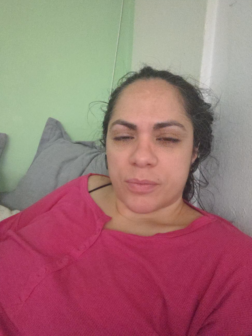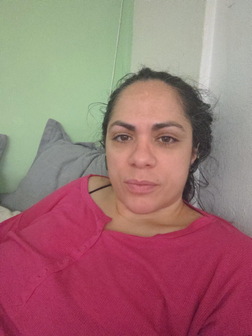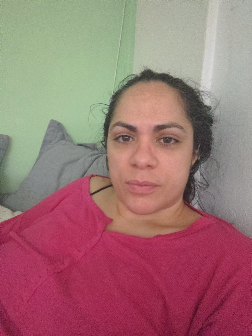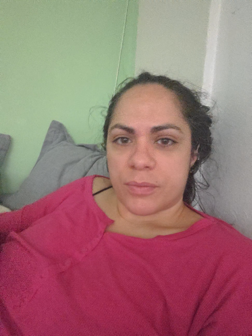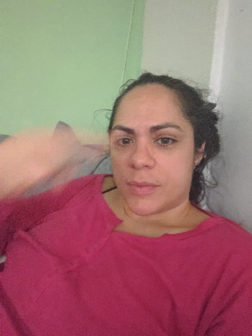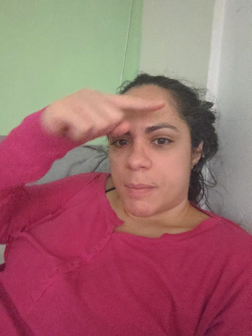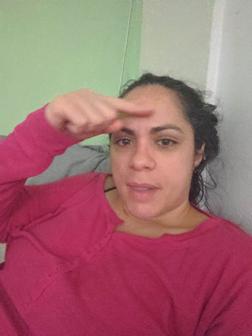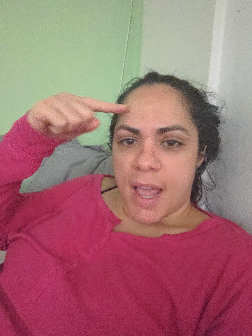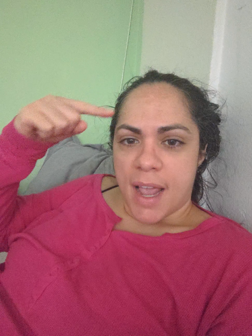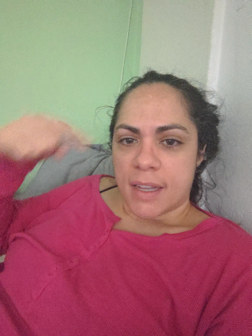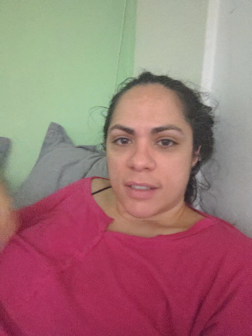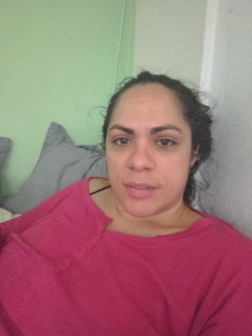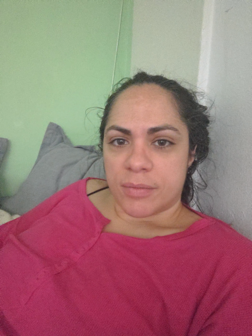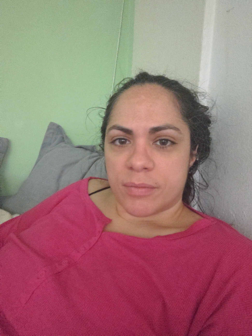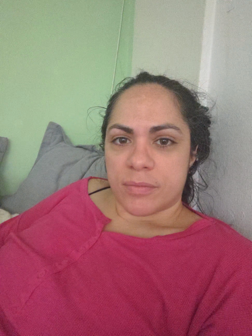black